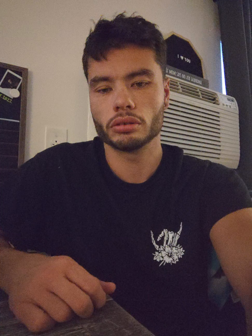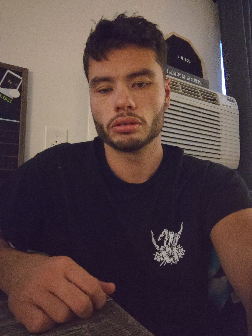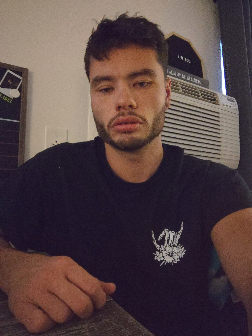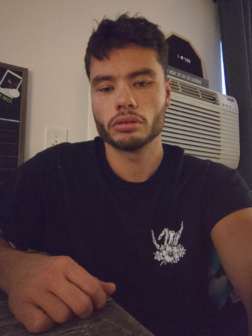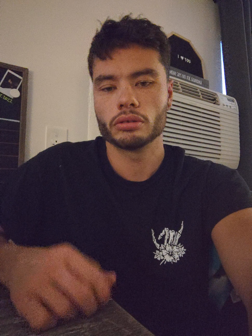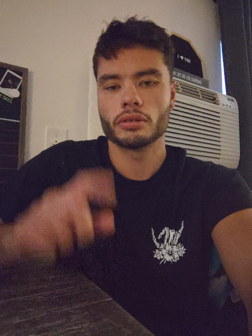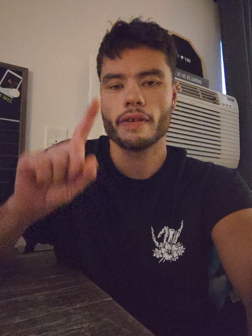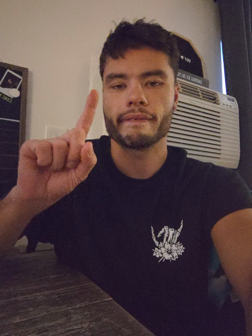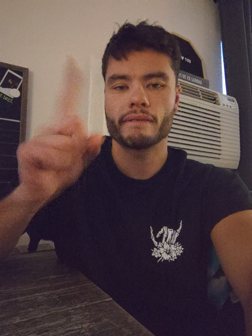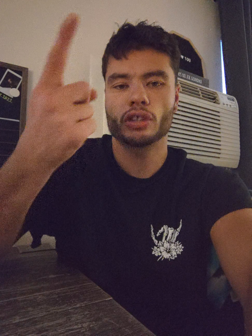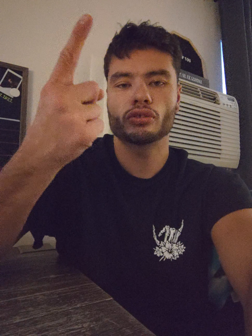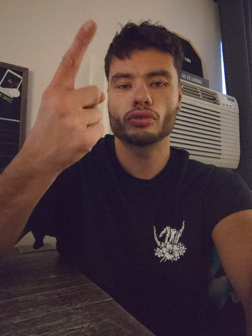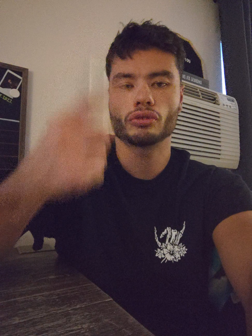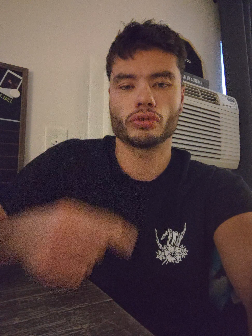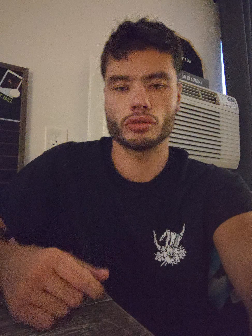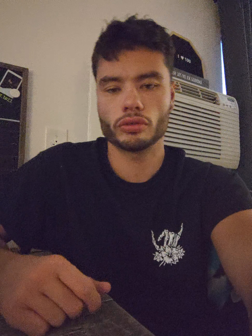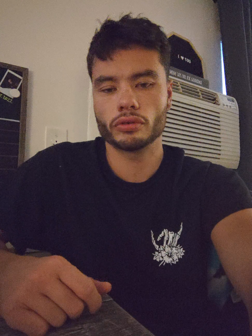first